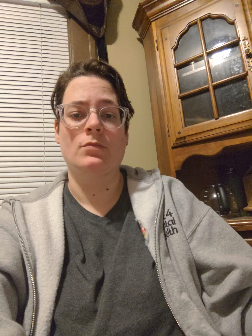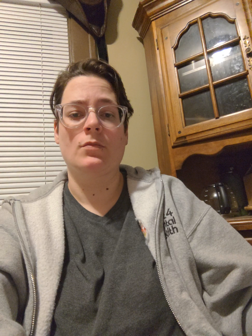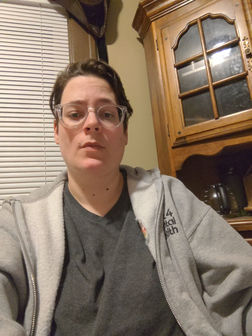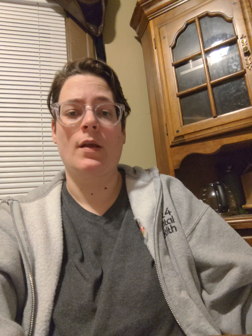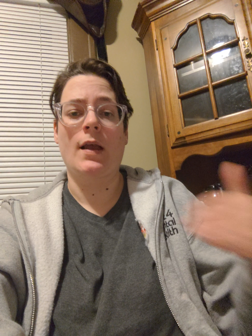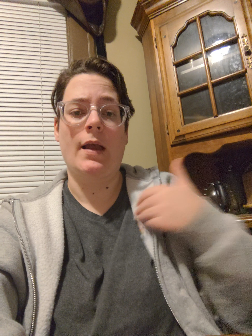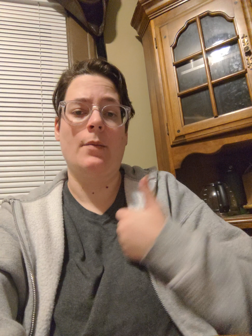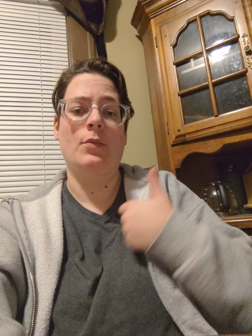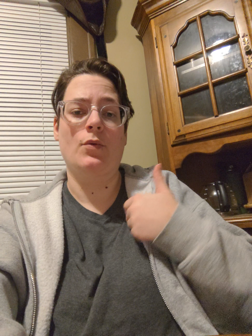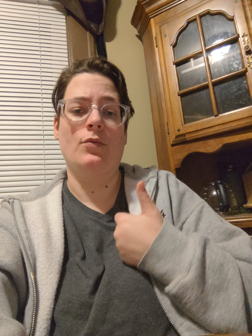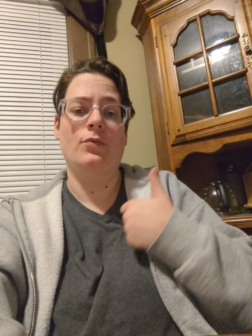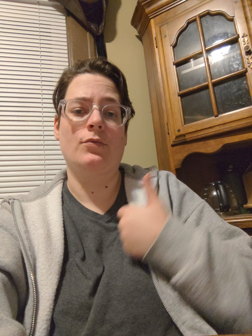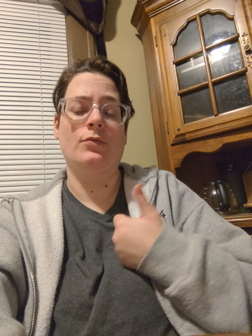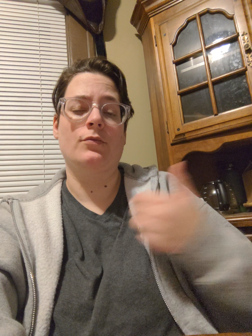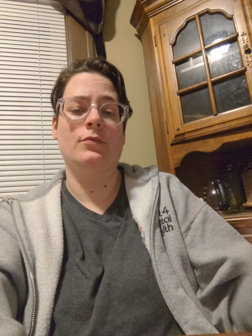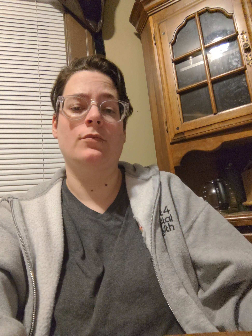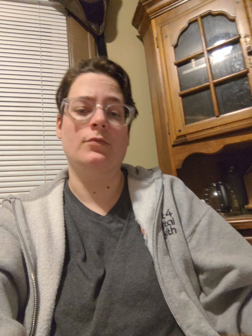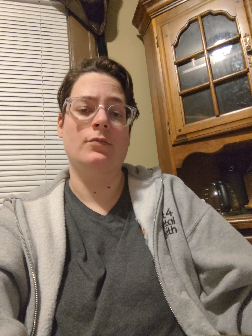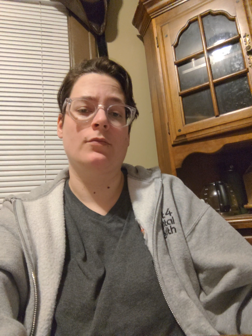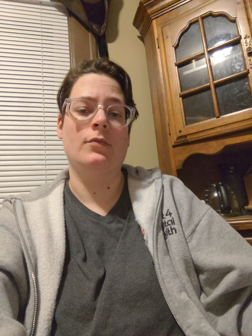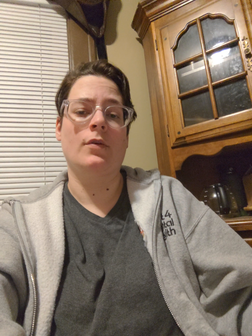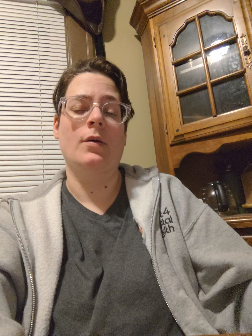animal